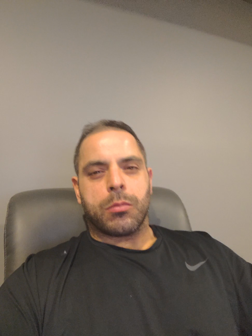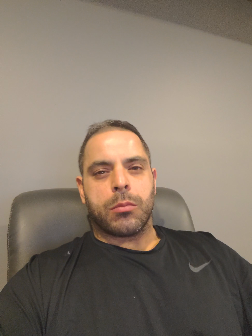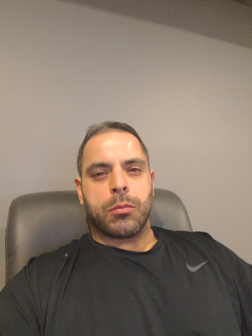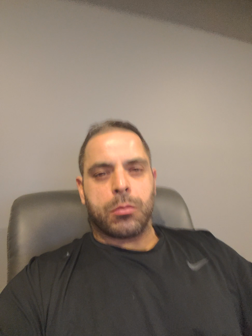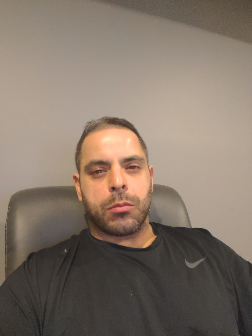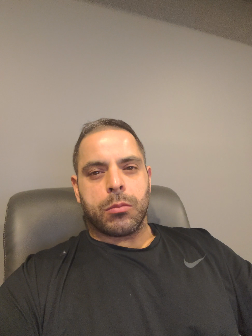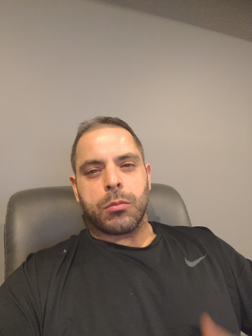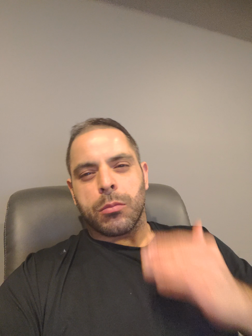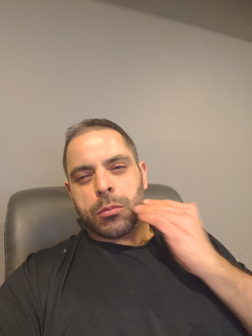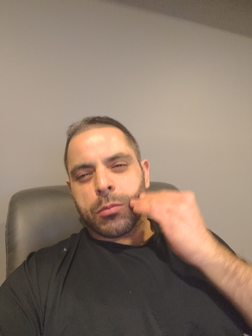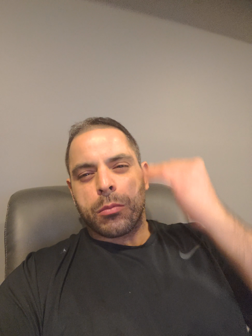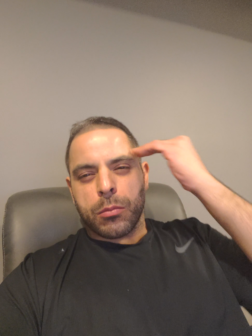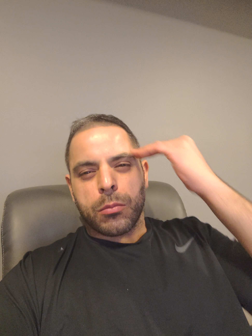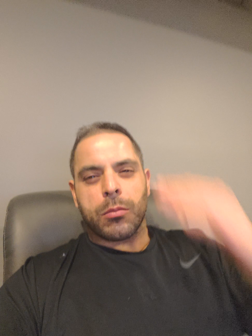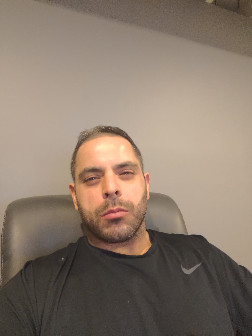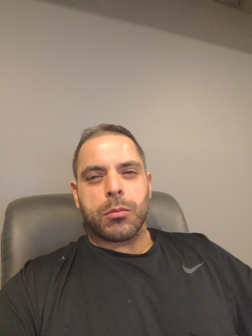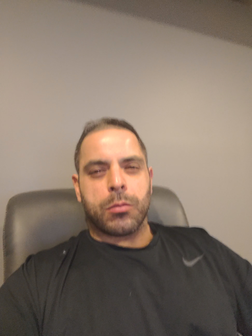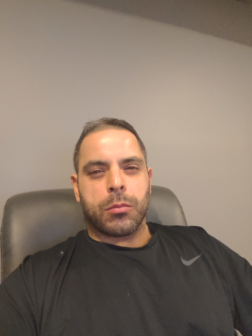head